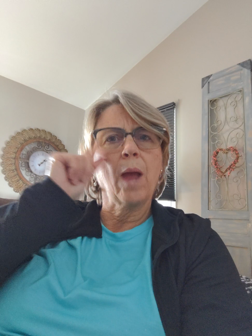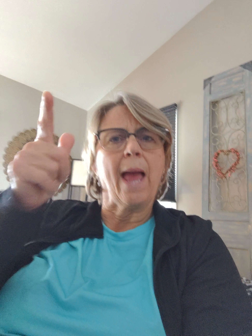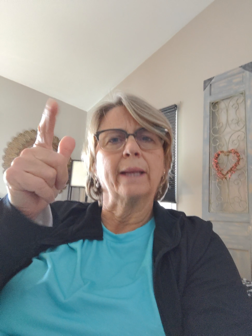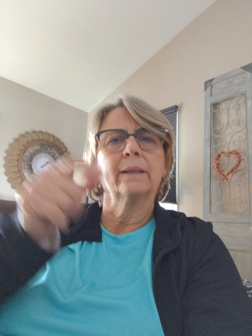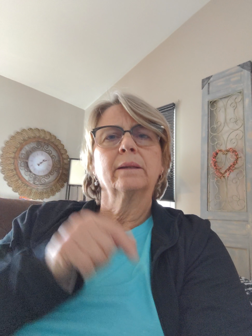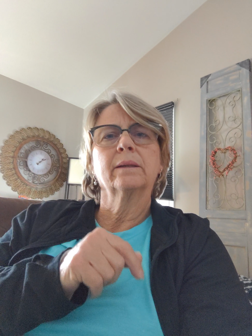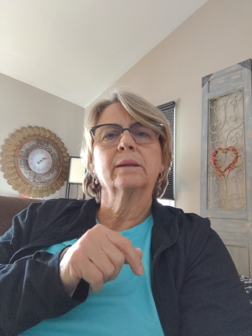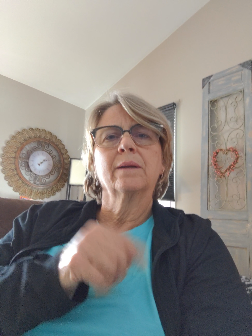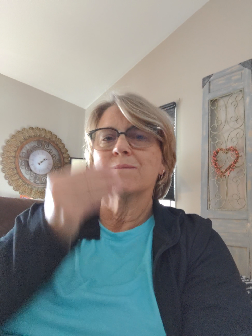awake